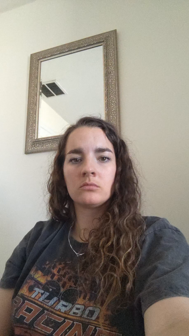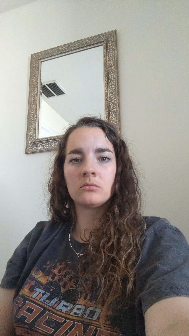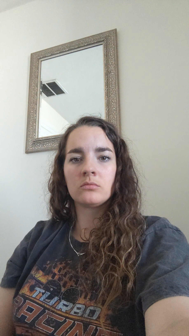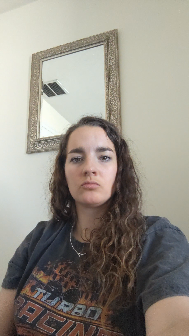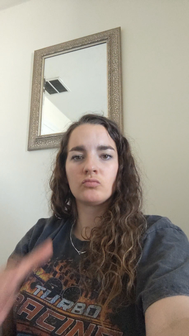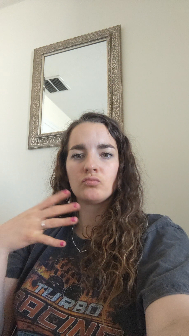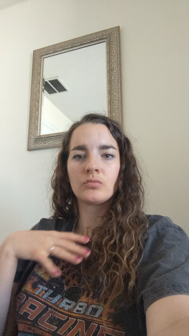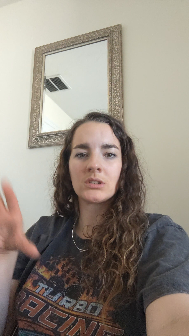dress